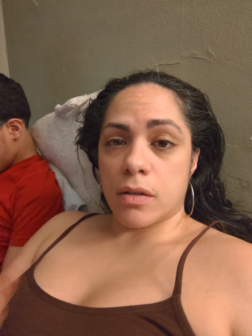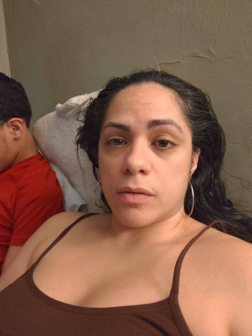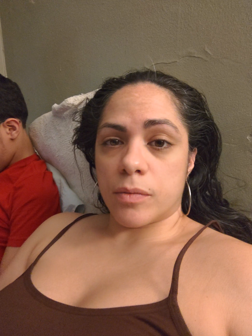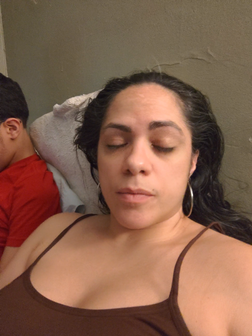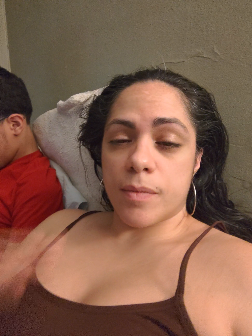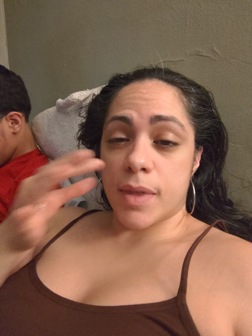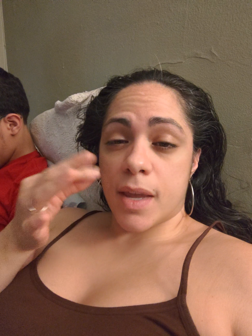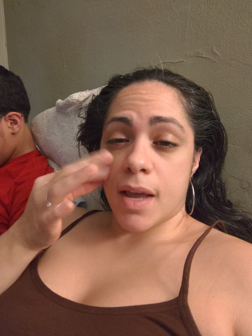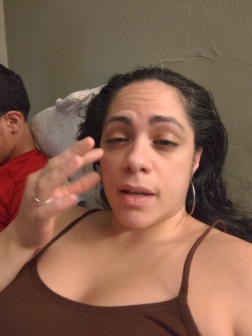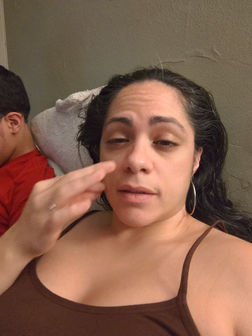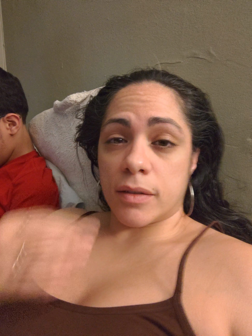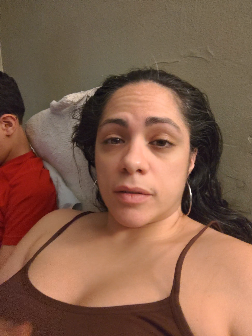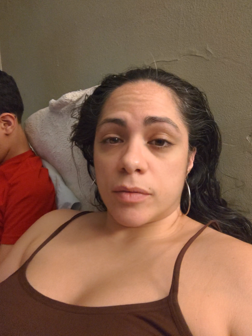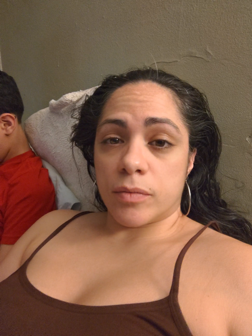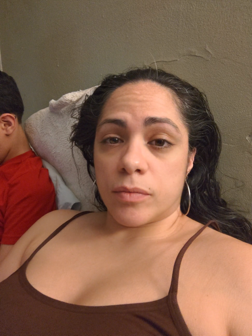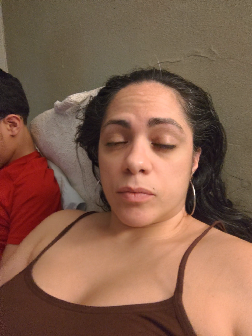cat